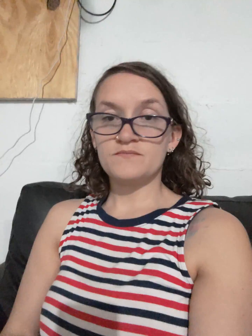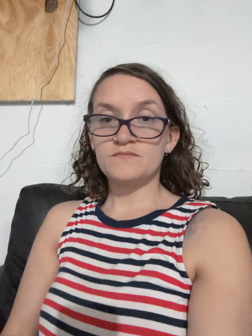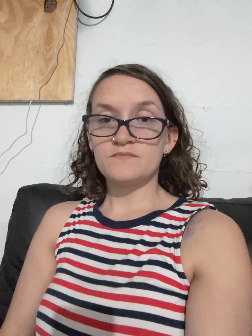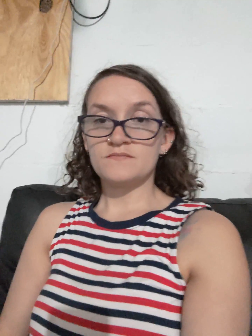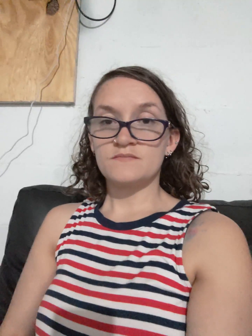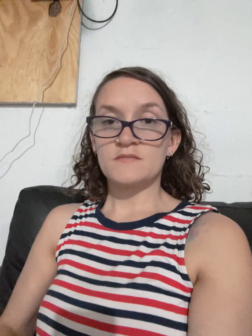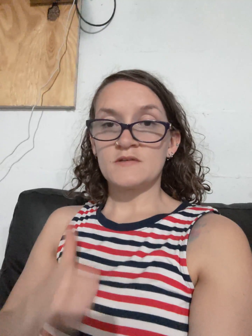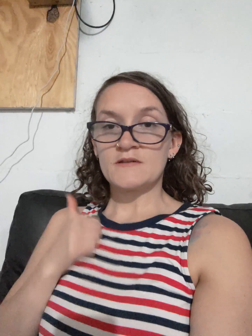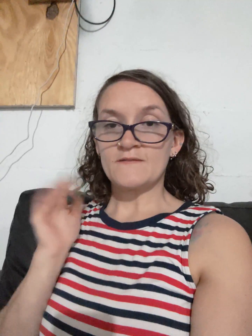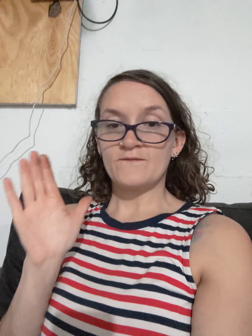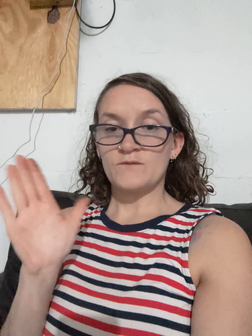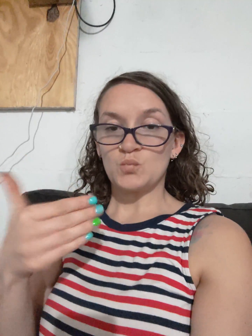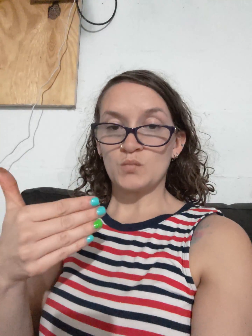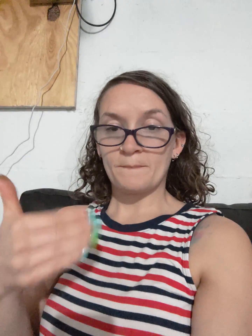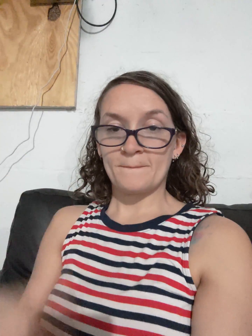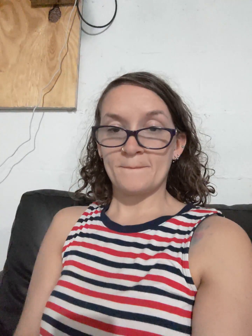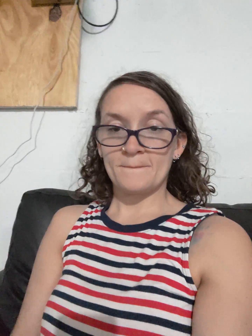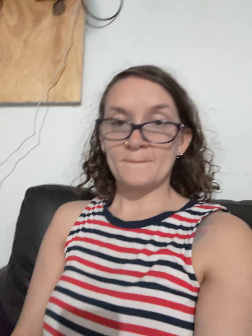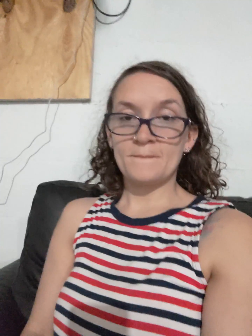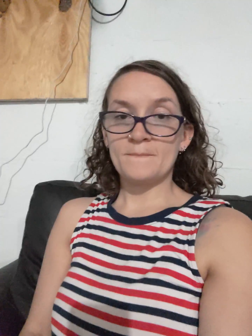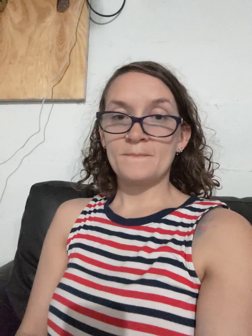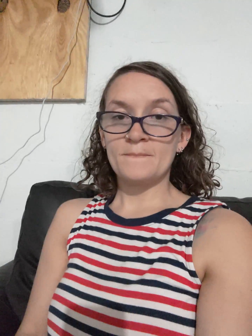living room